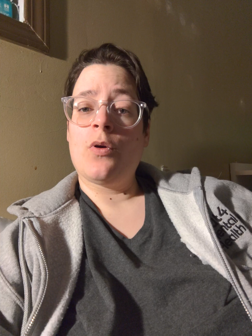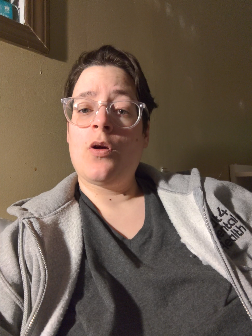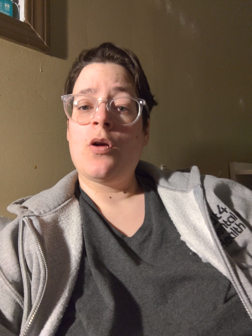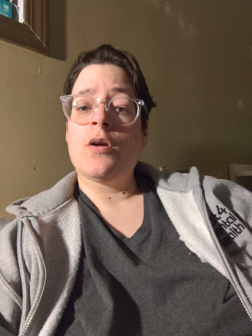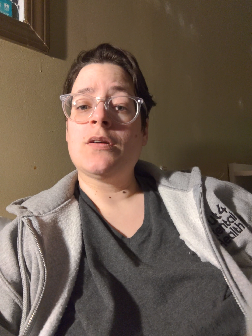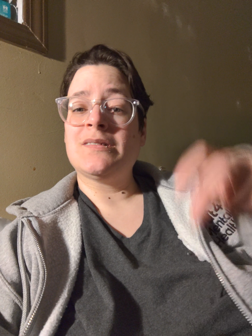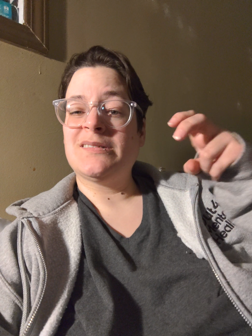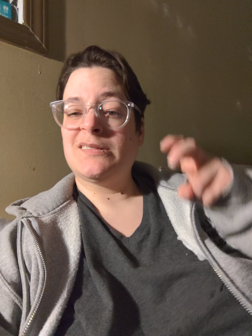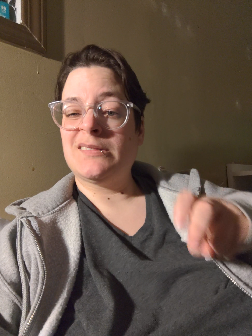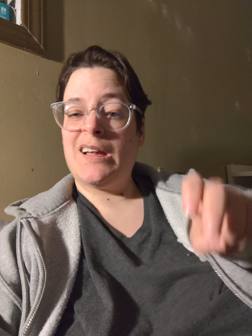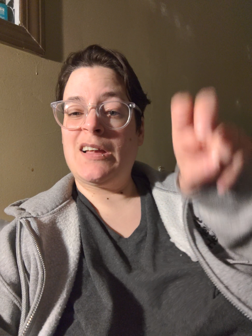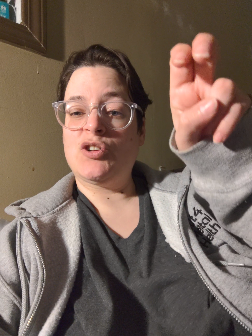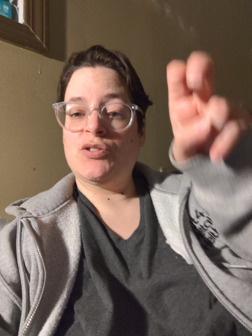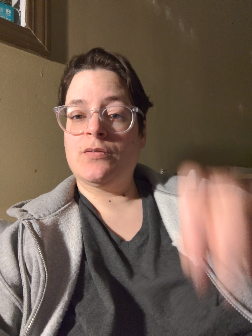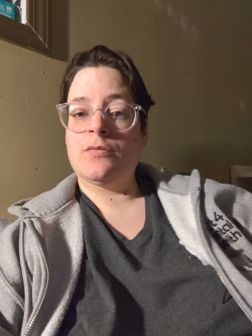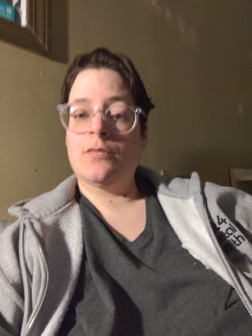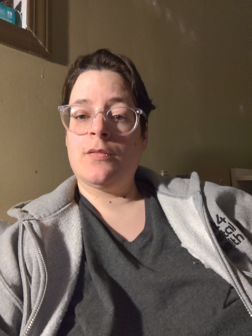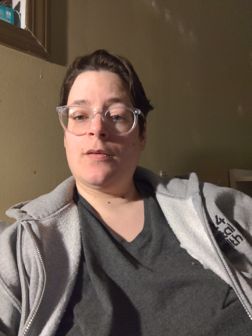stairs